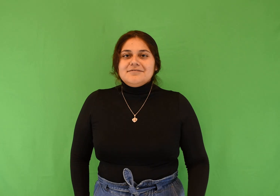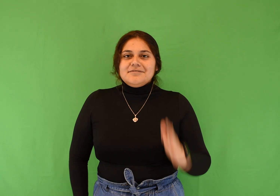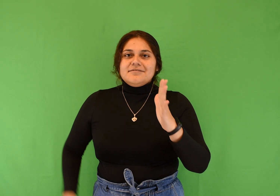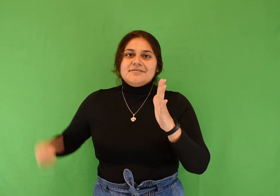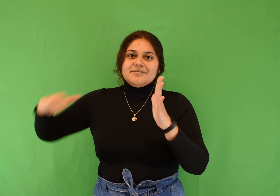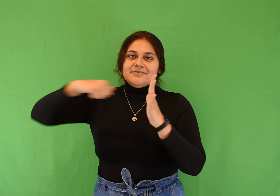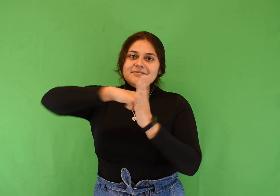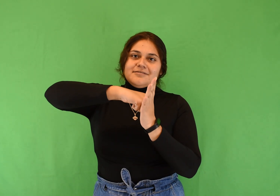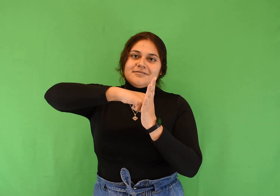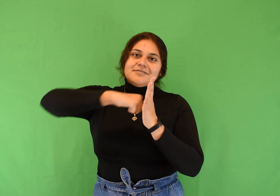golpe